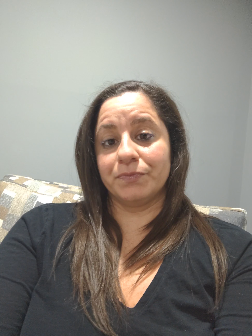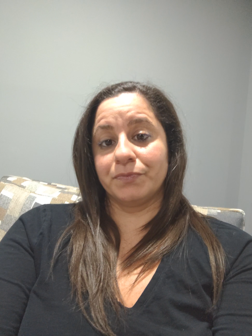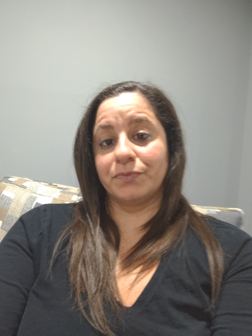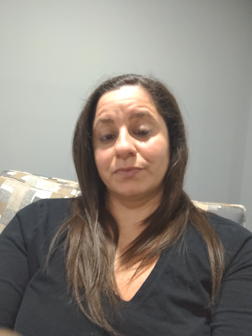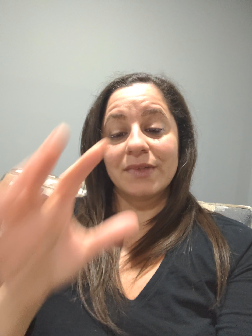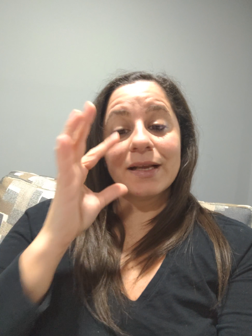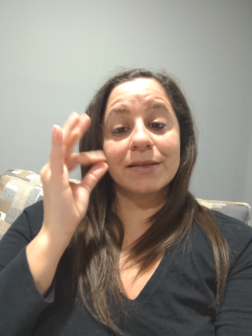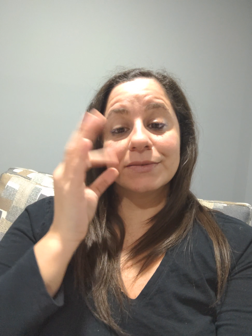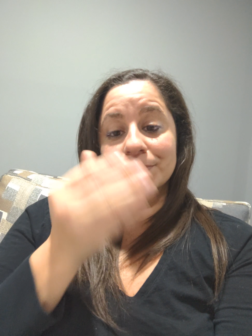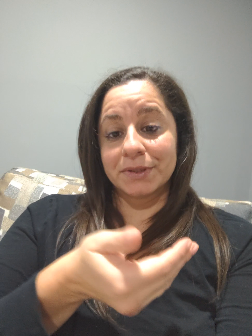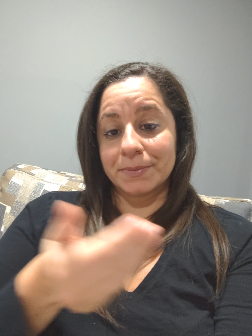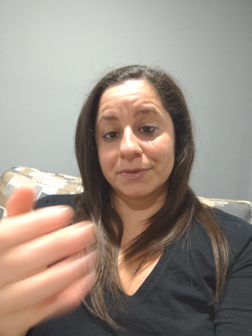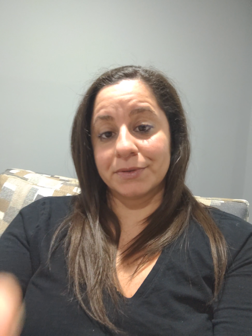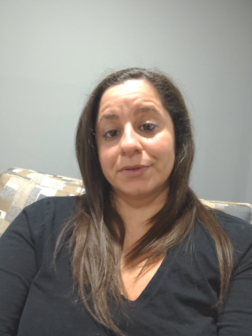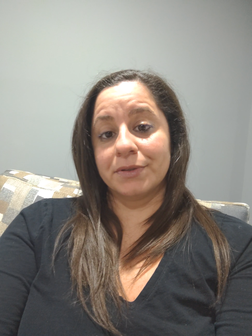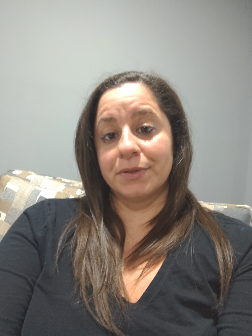kitty